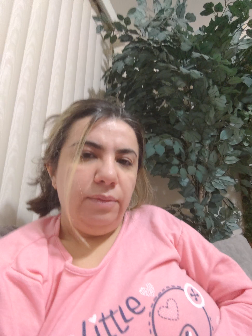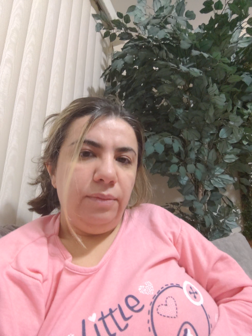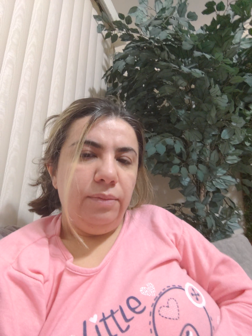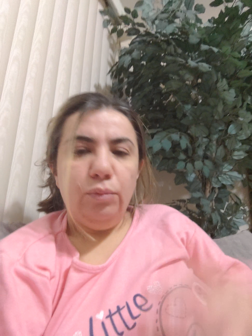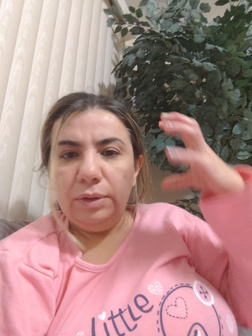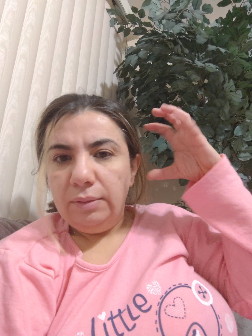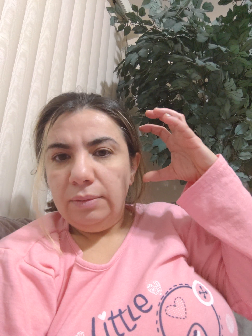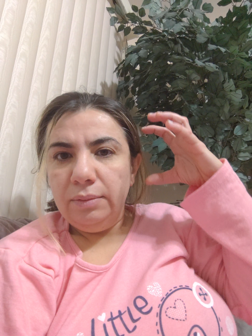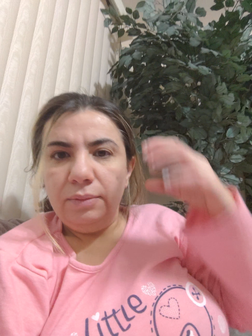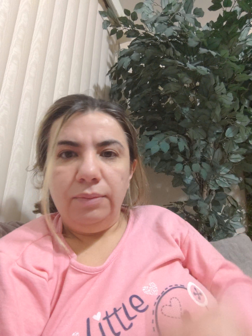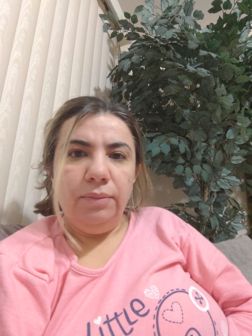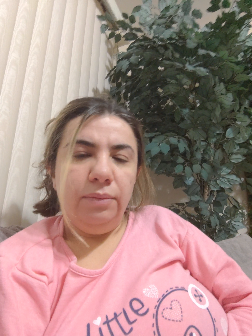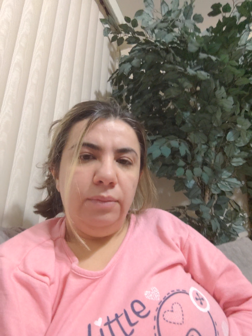radio